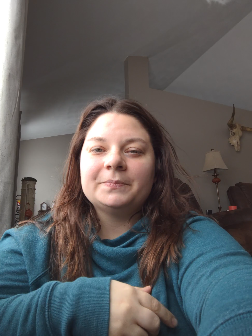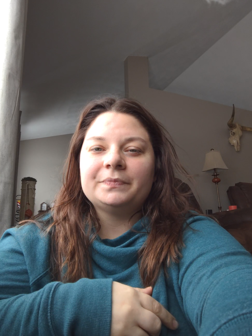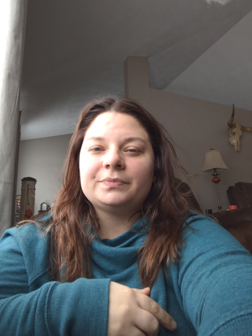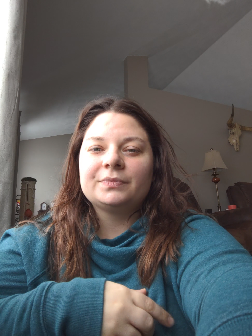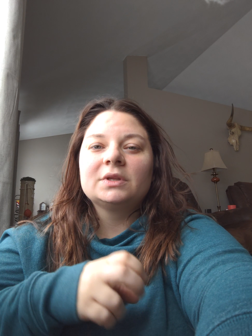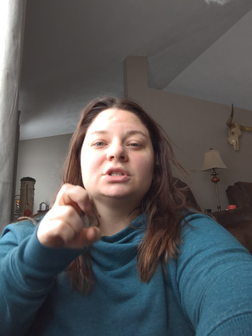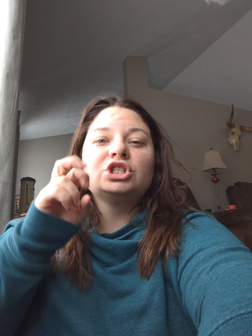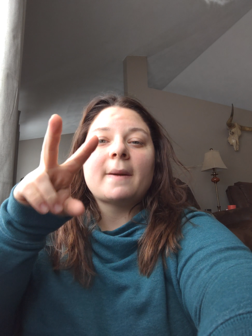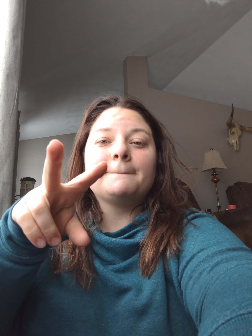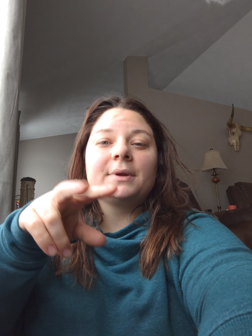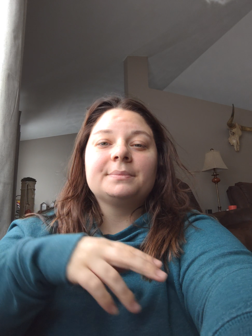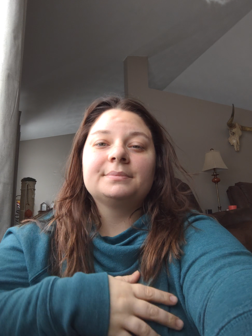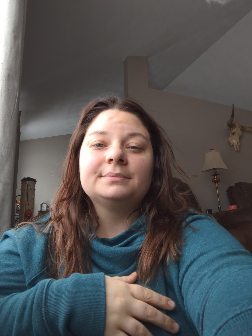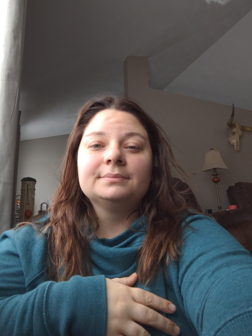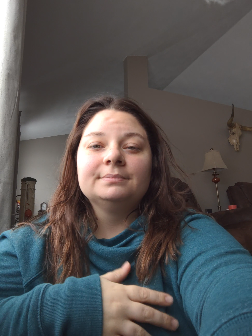jump